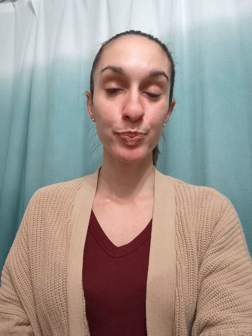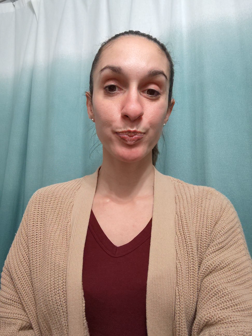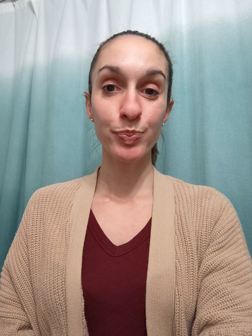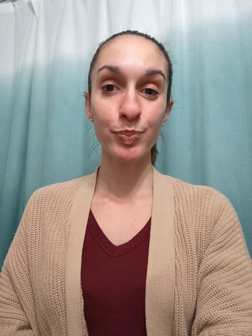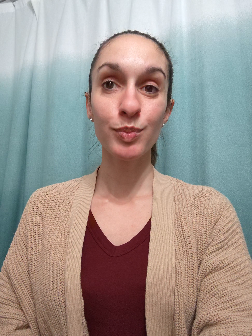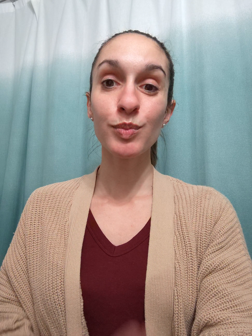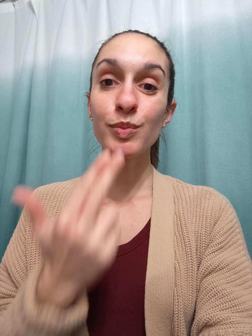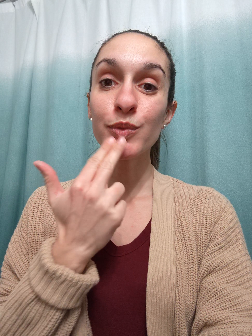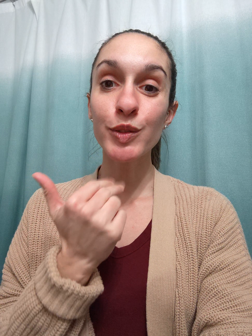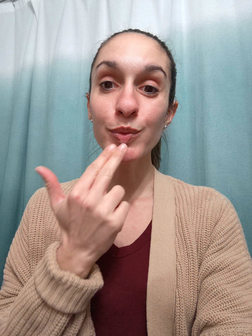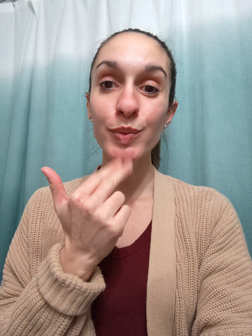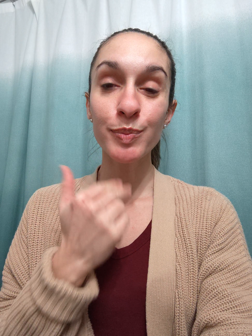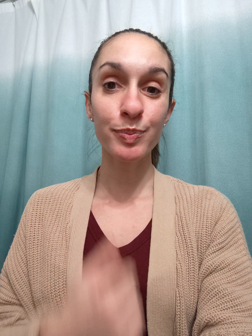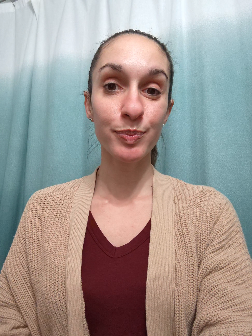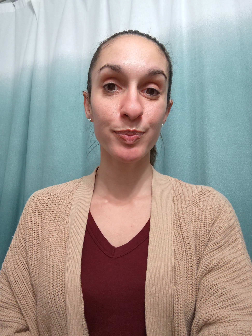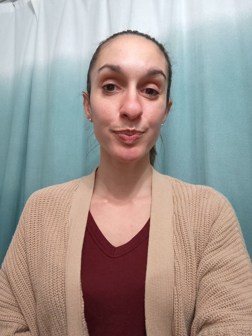cute